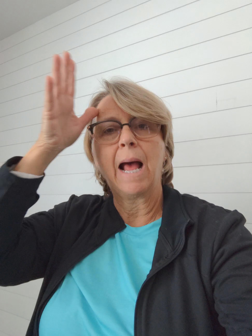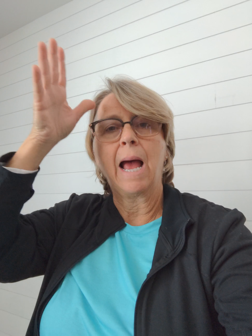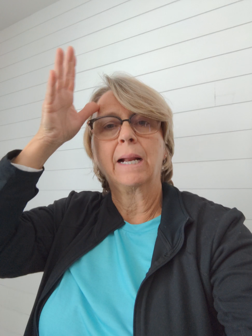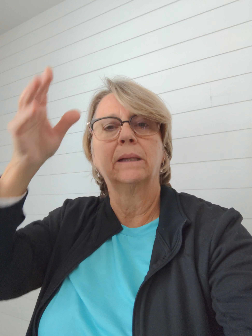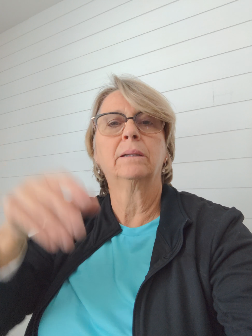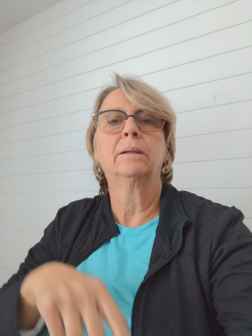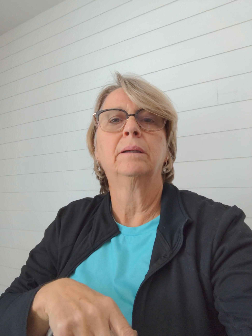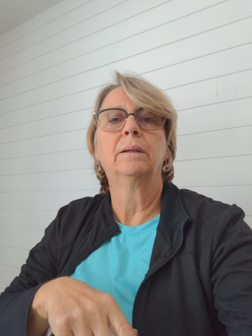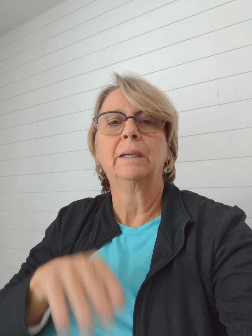dad